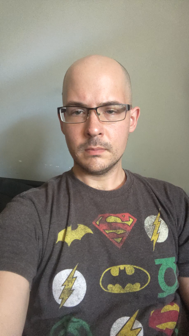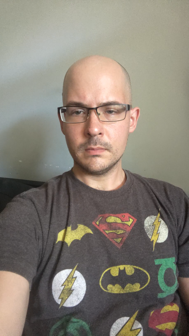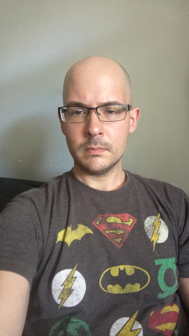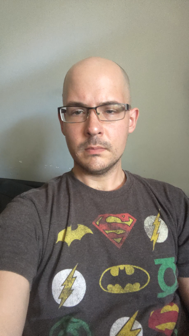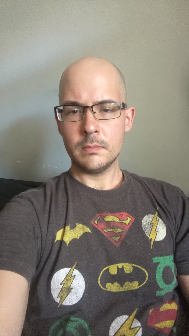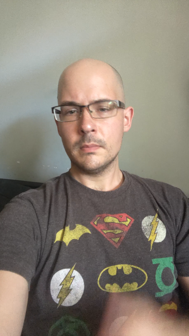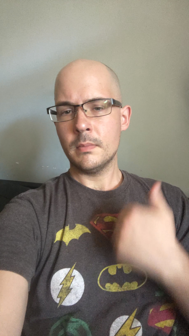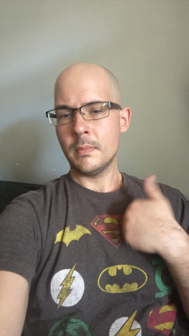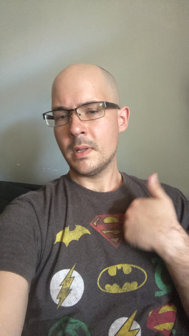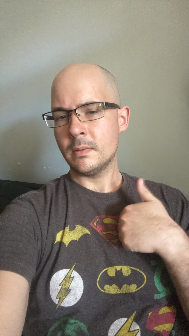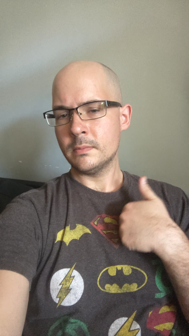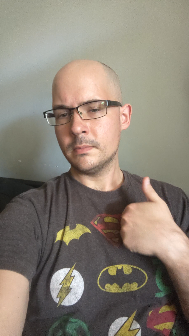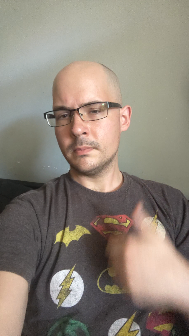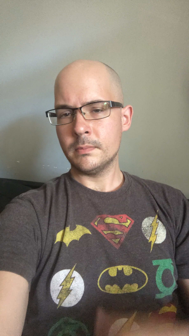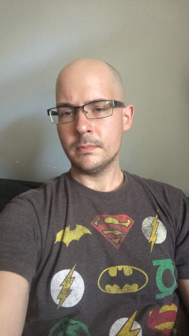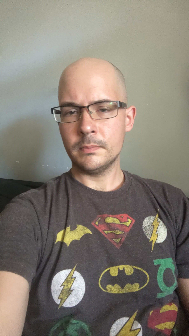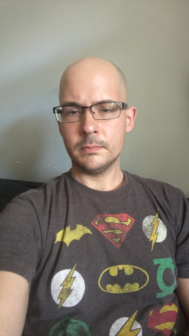bathtub